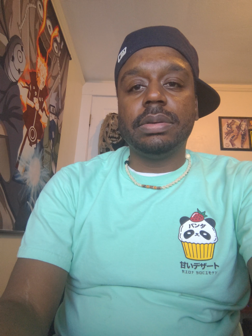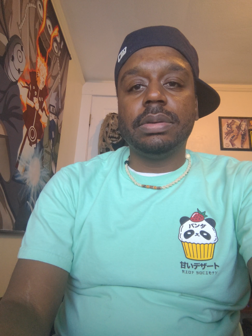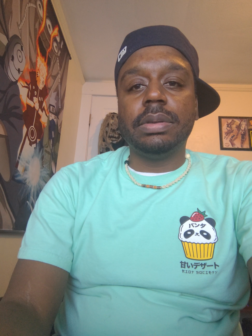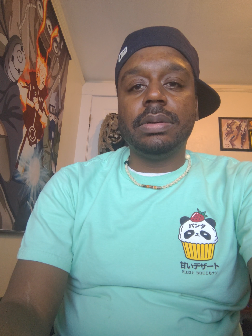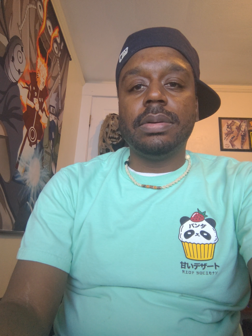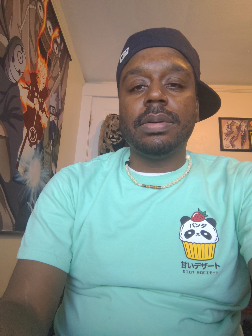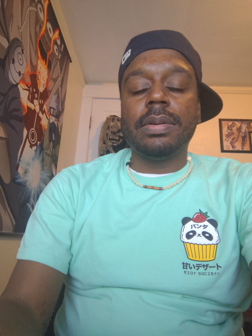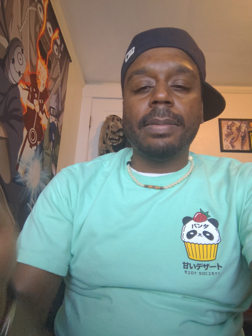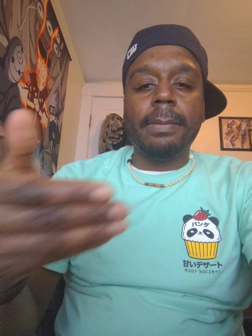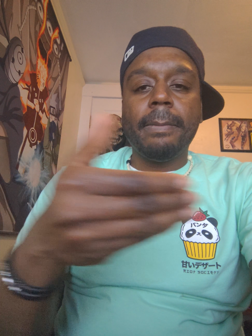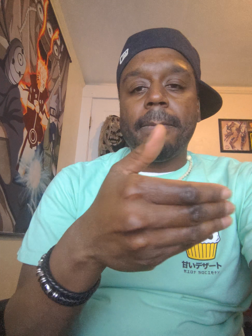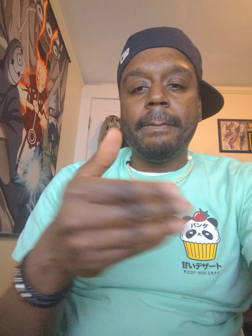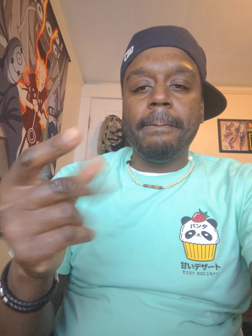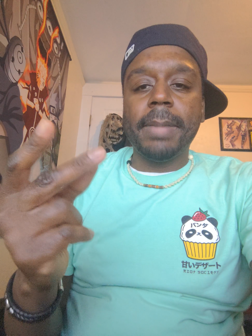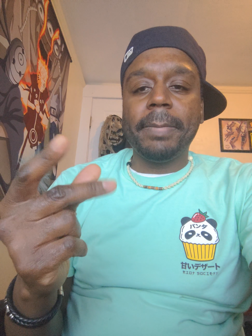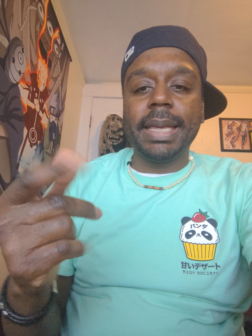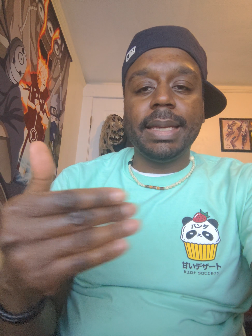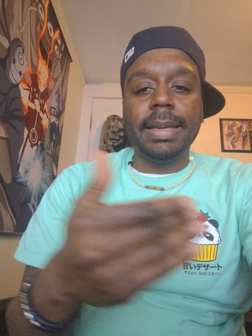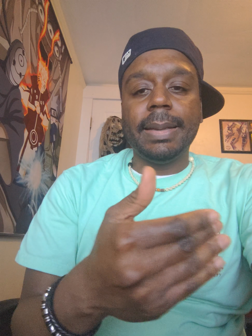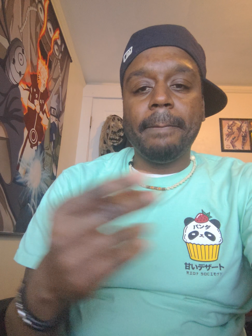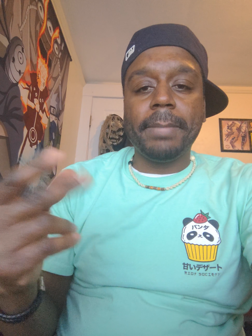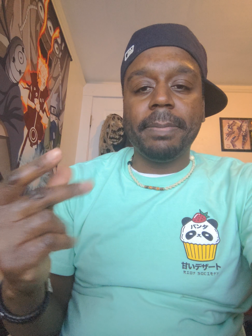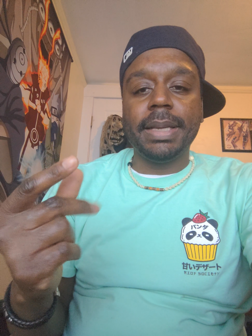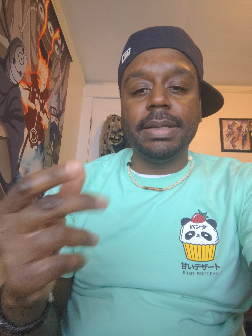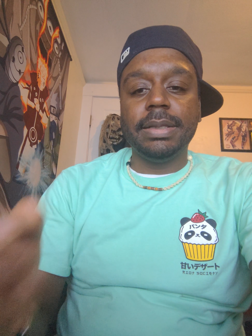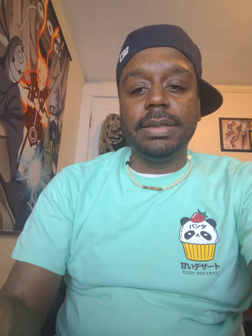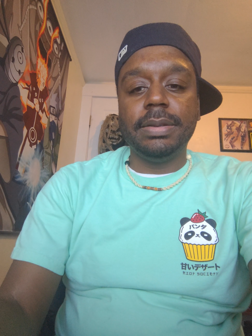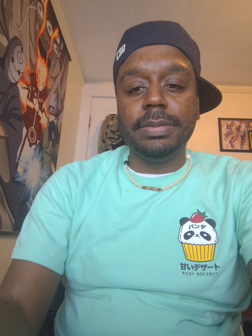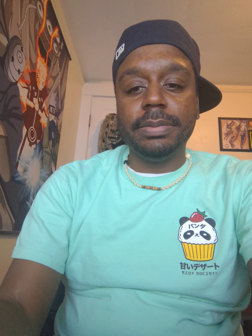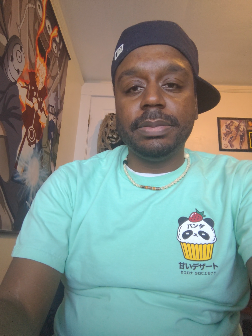puppy